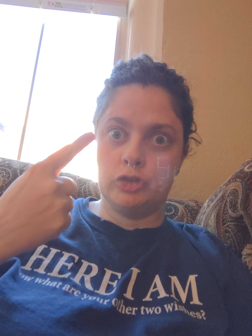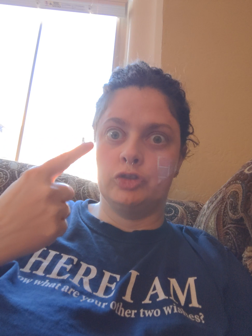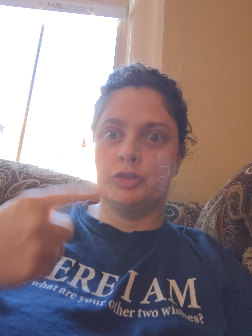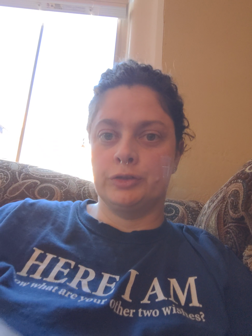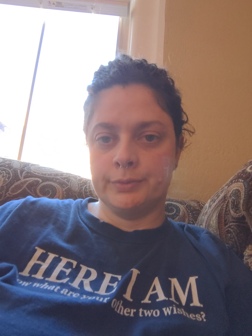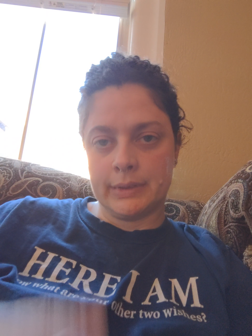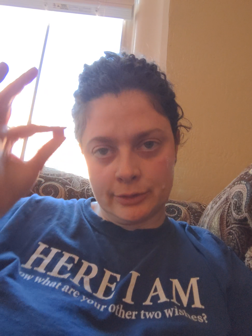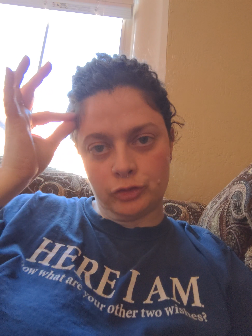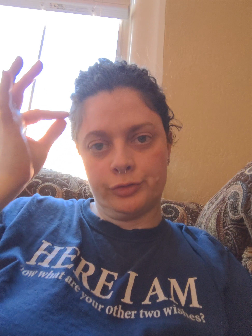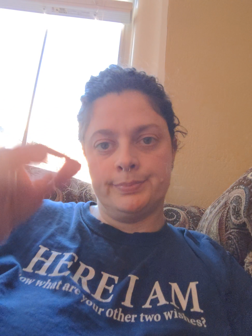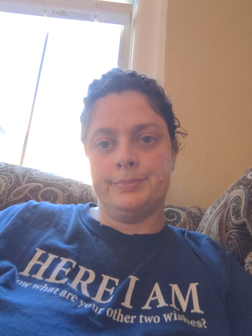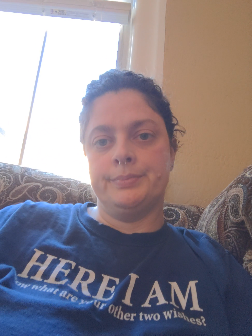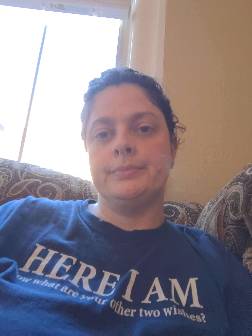hair